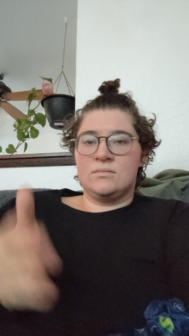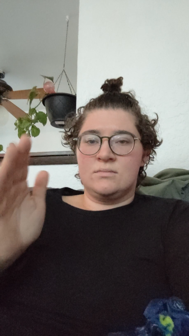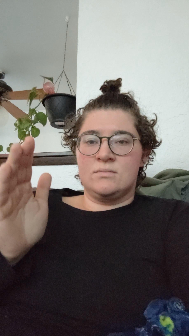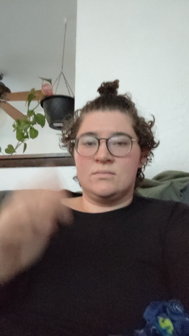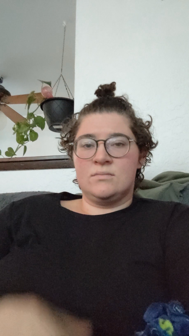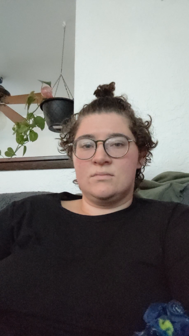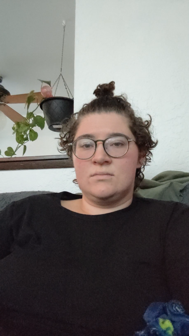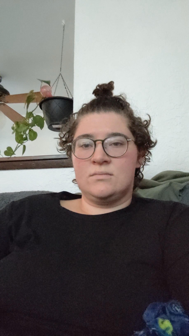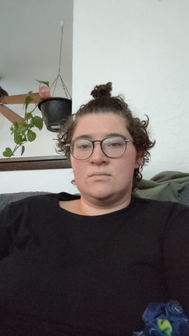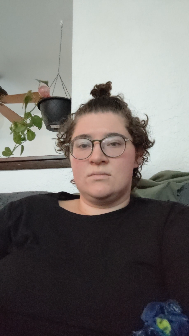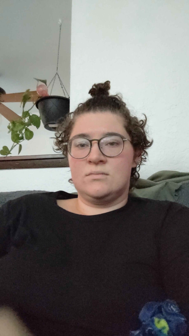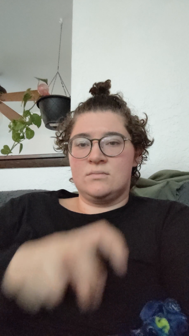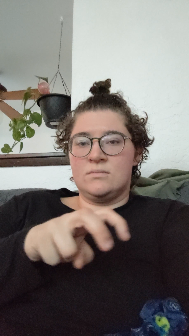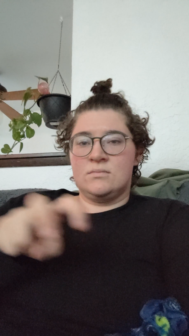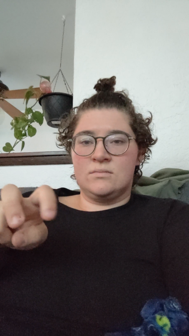porch